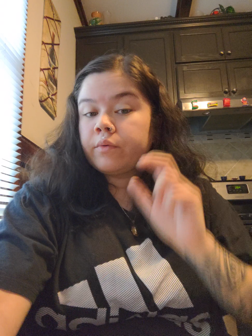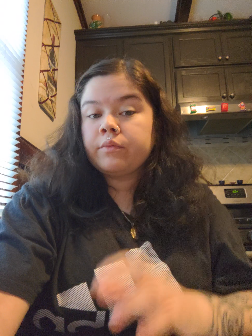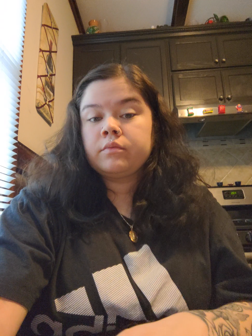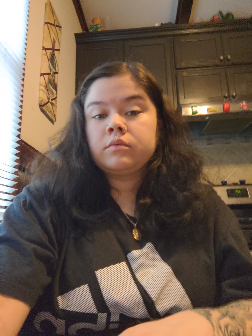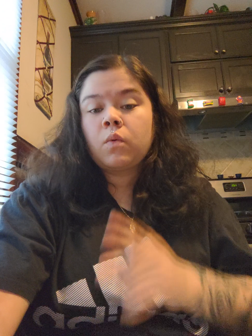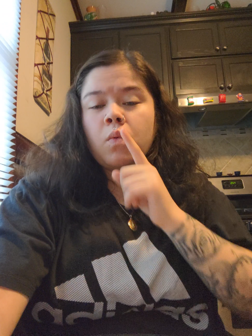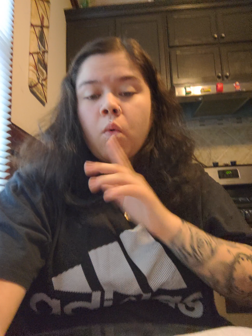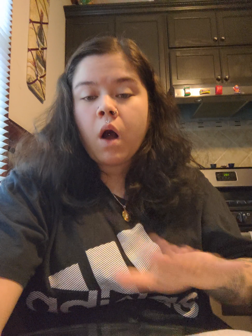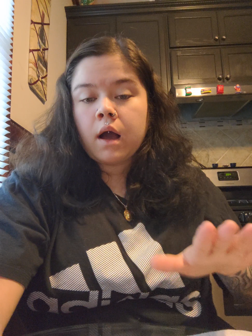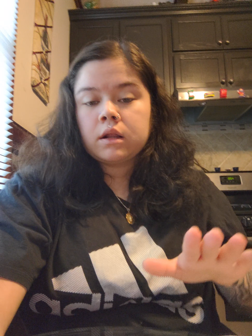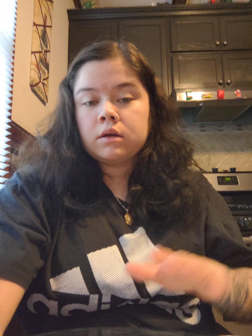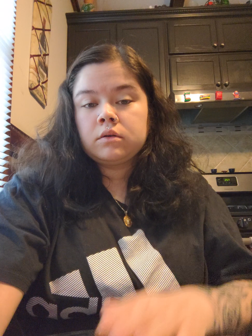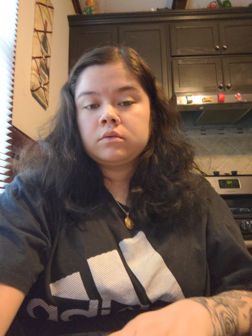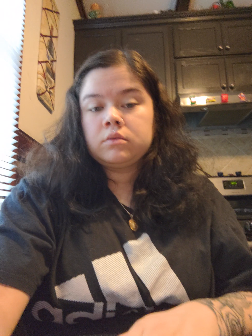quiet